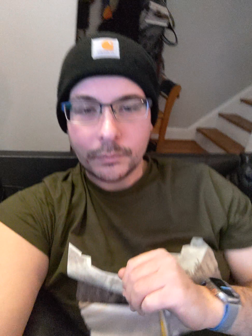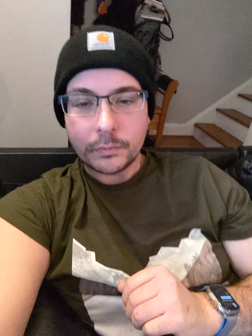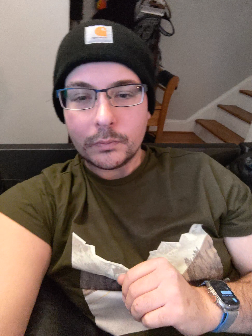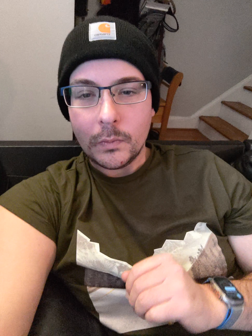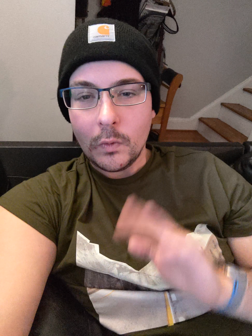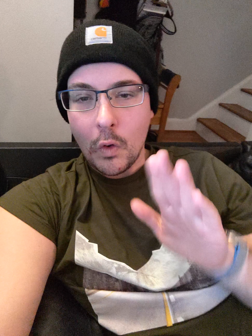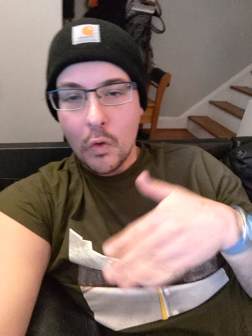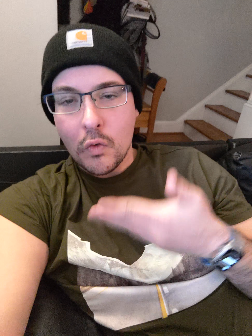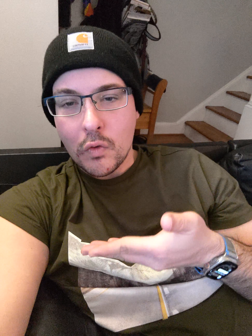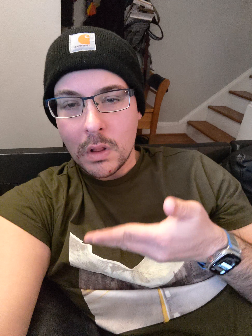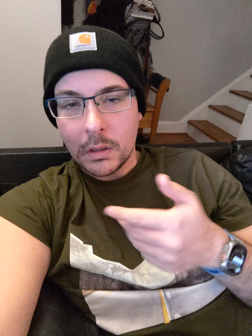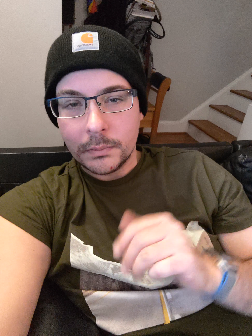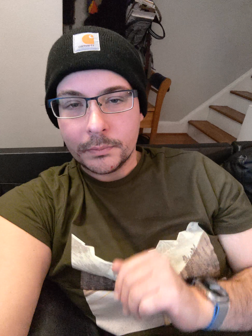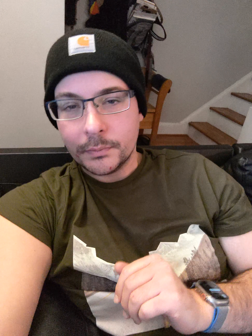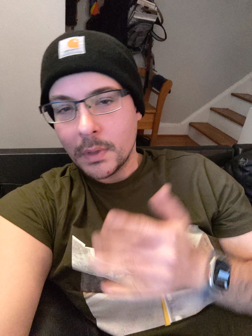all